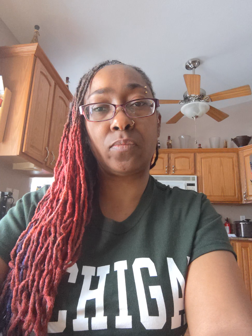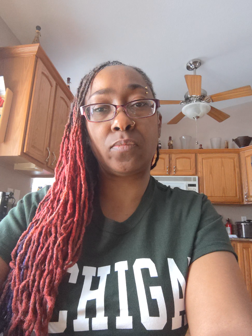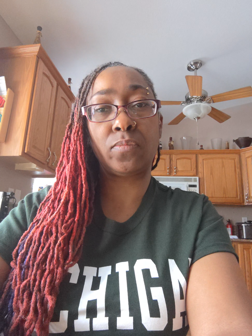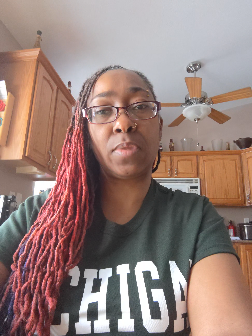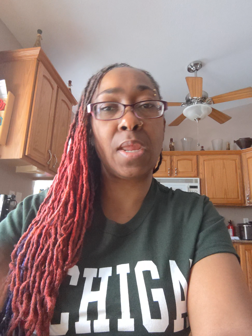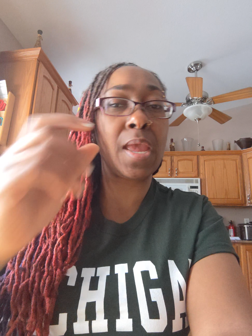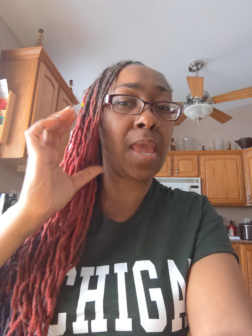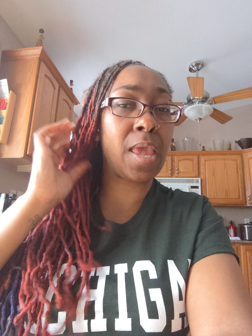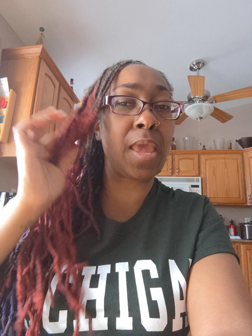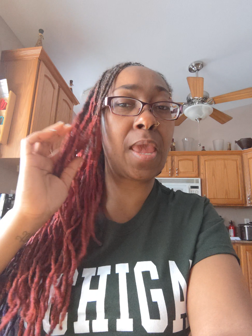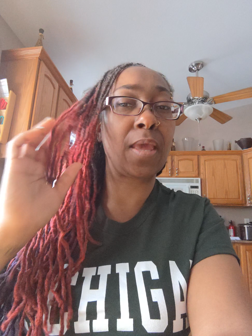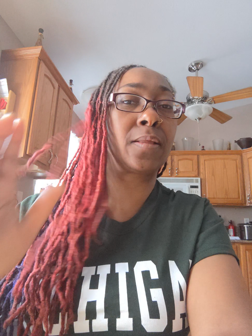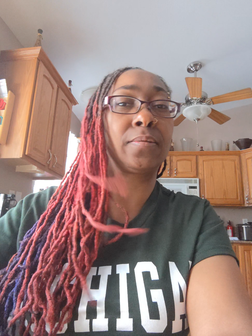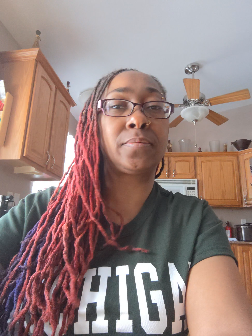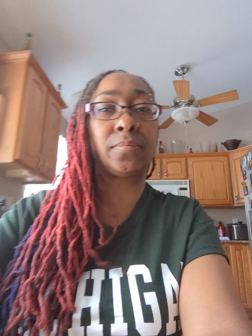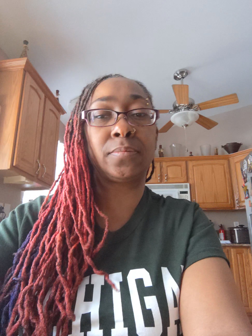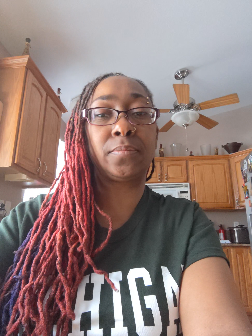hair